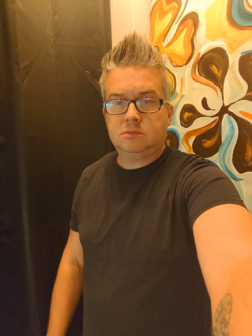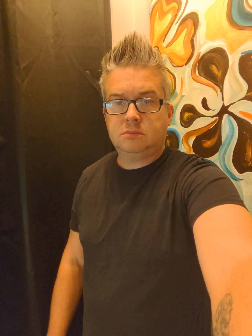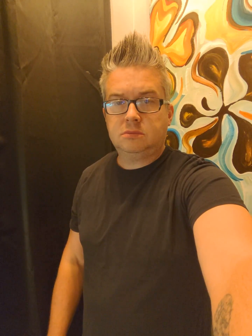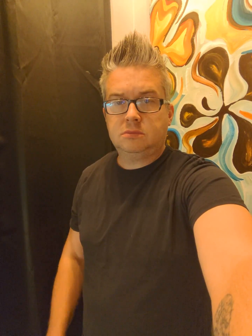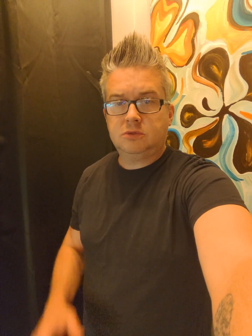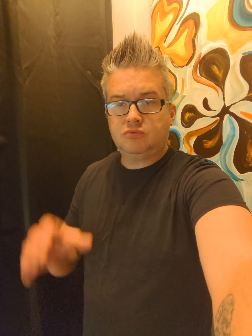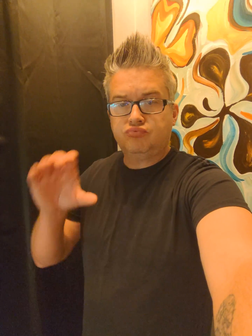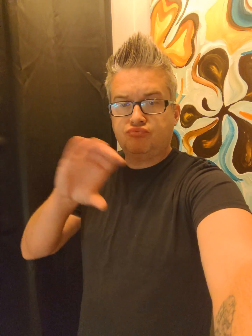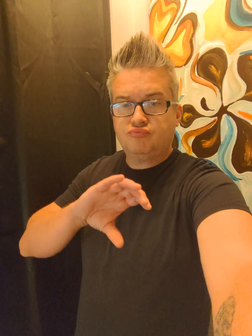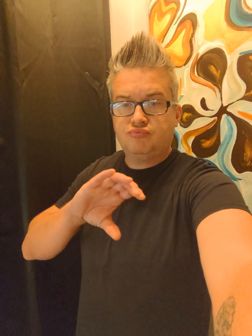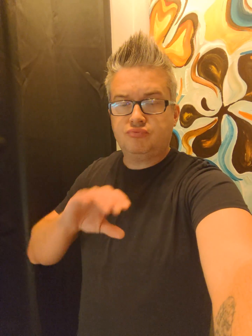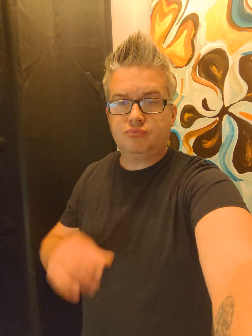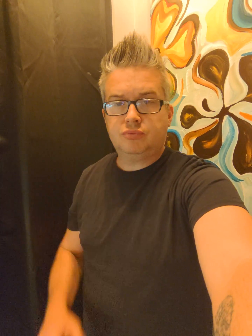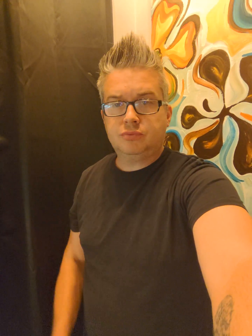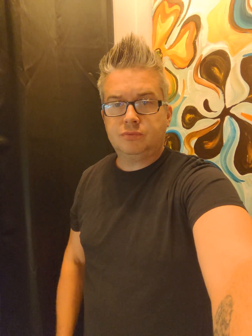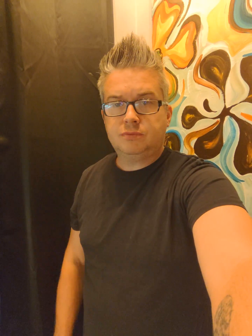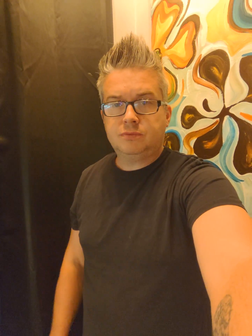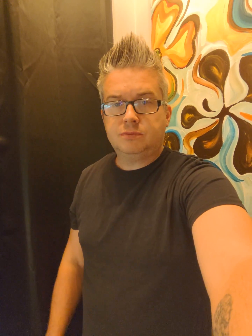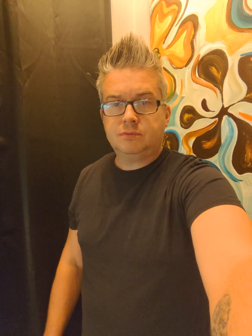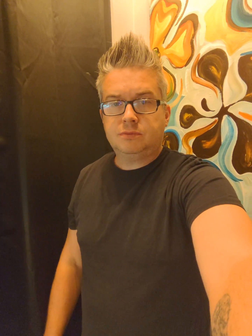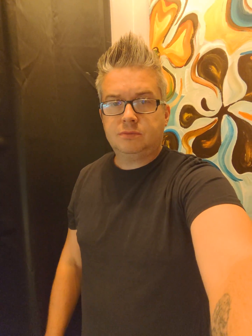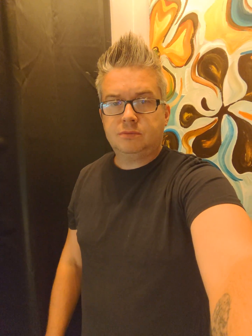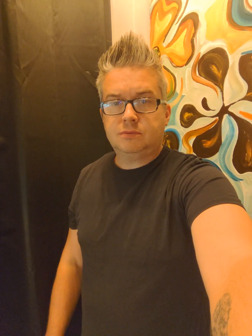pour